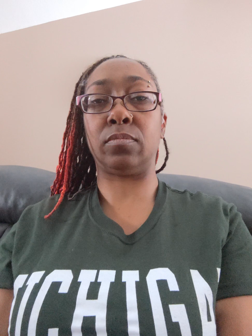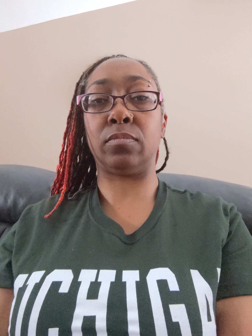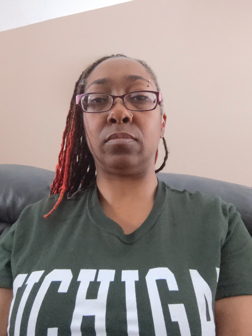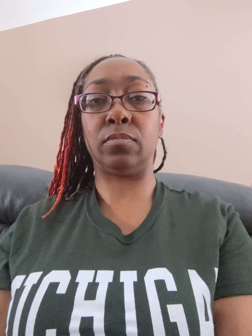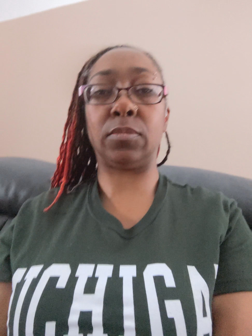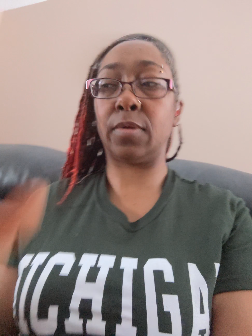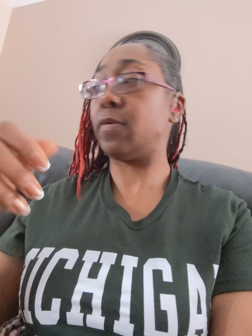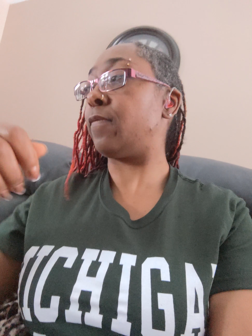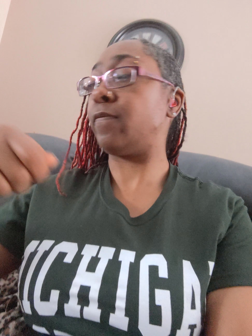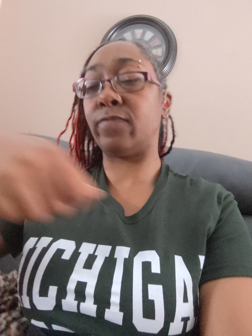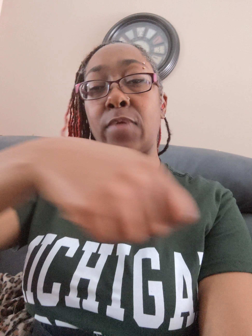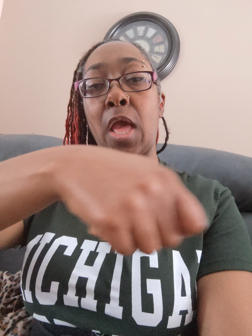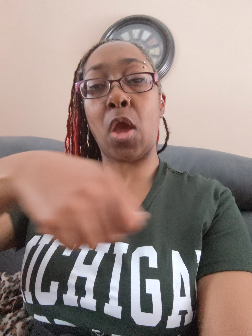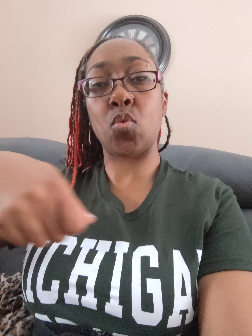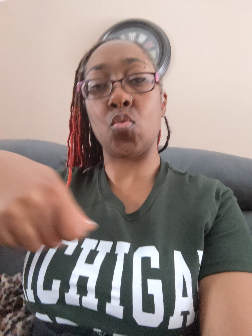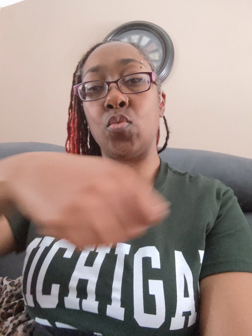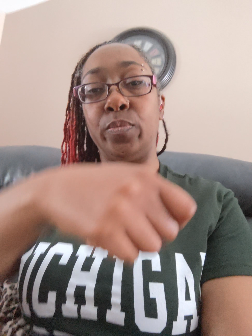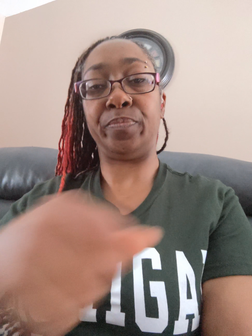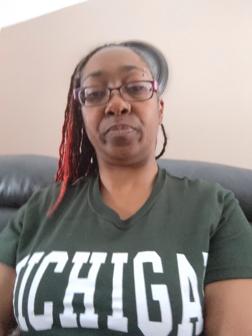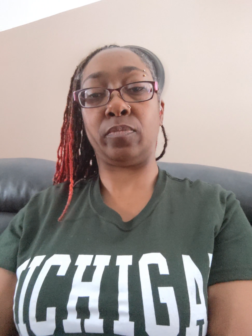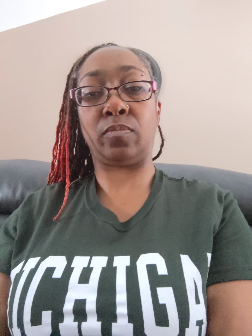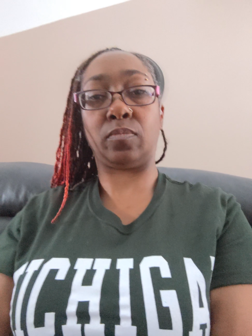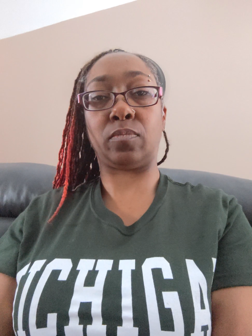vacuum